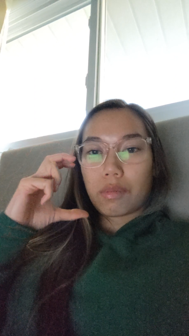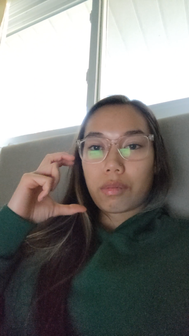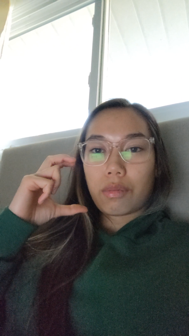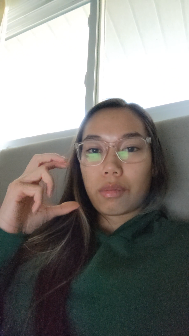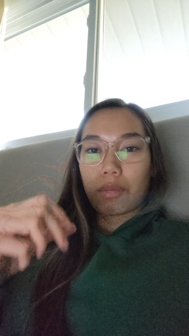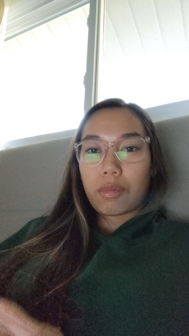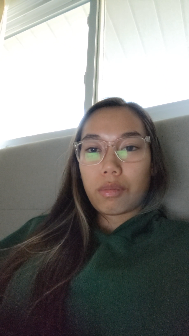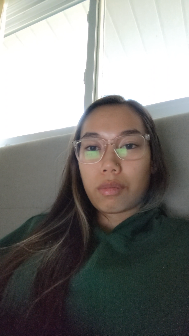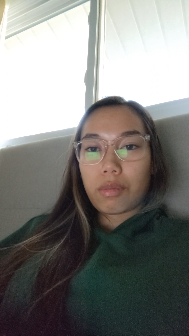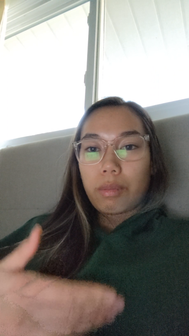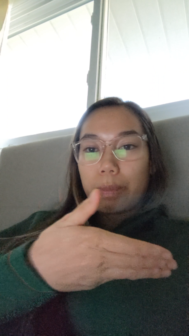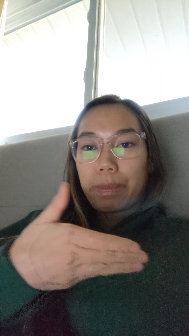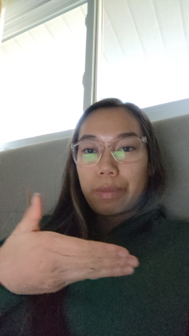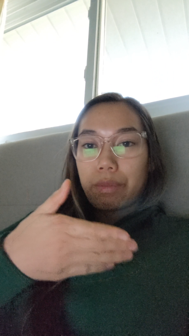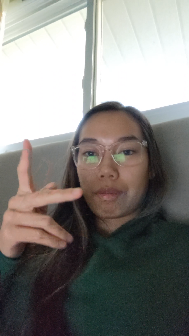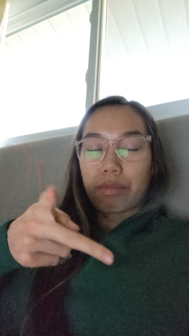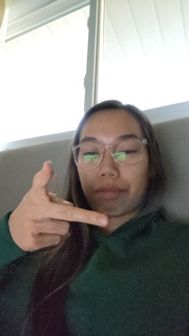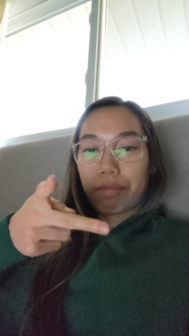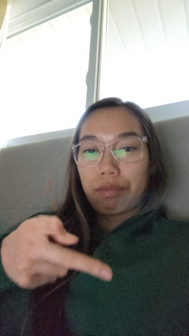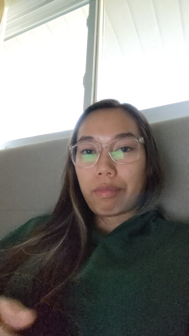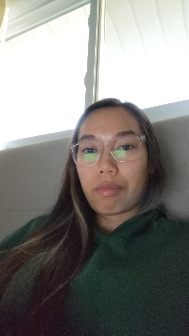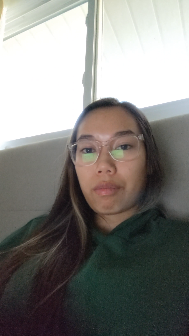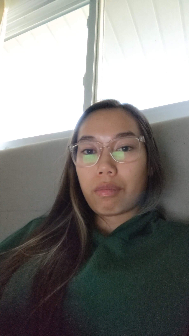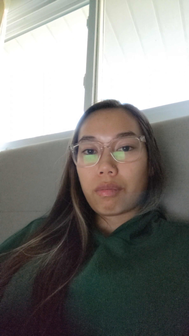babysitter